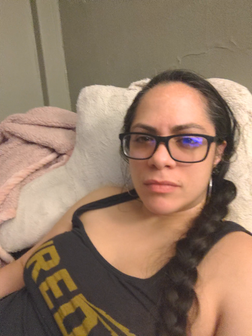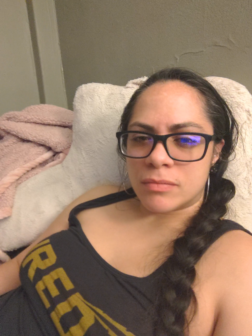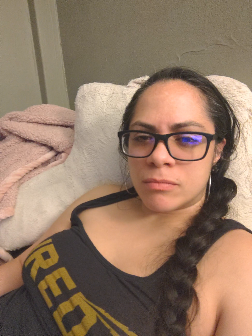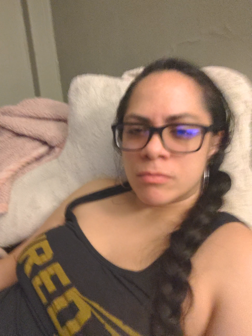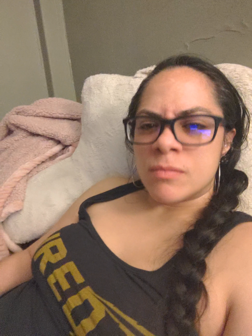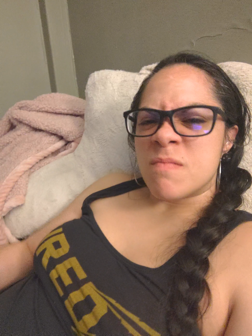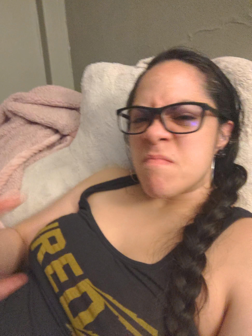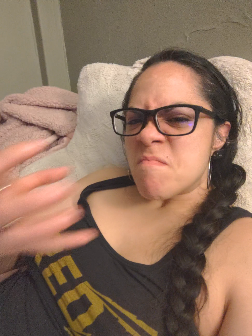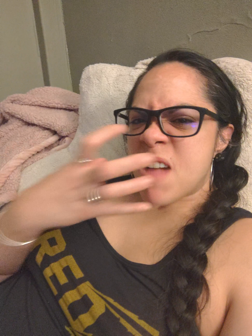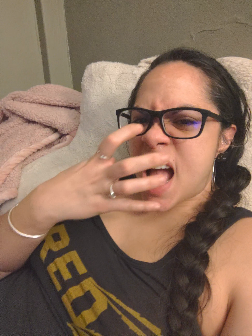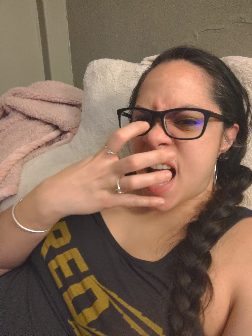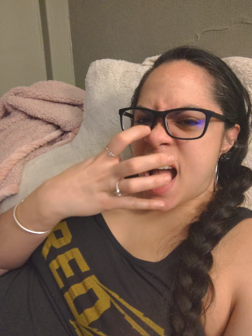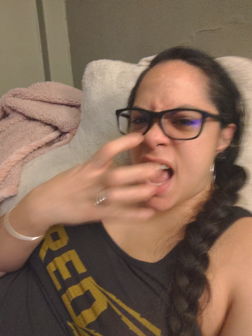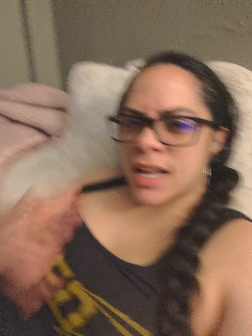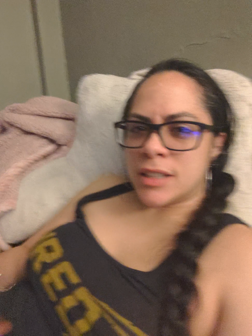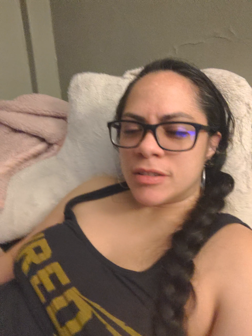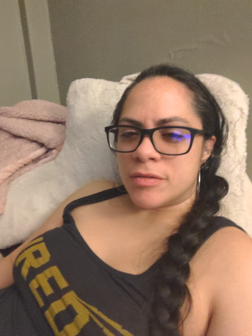mad